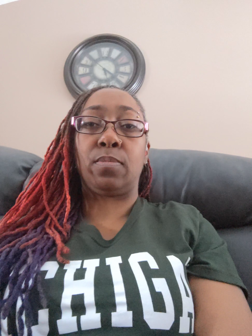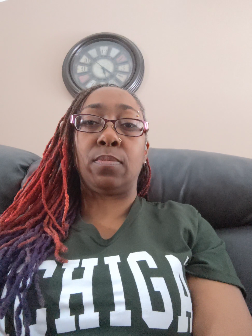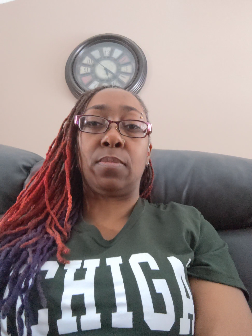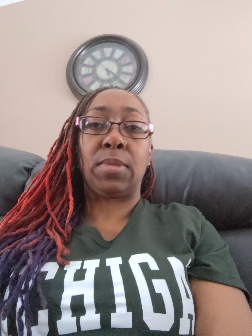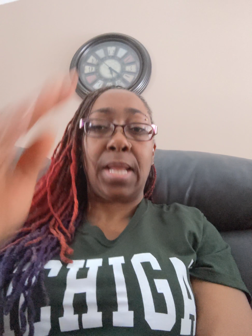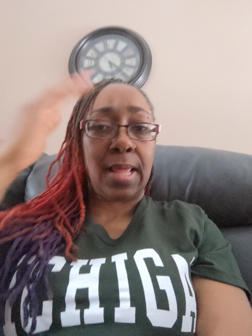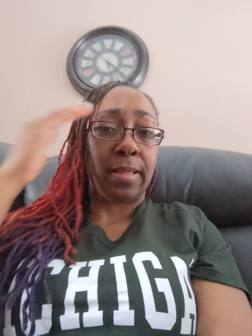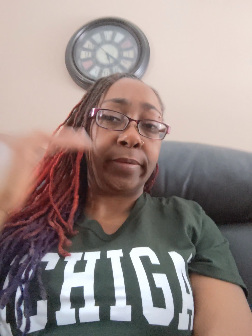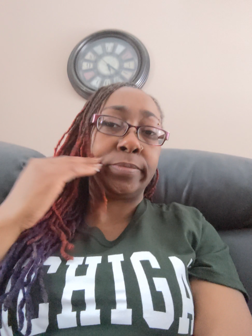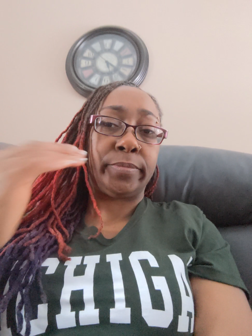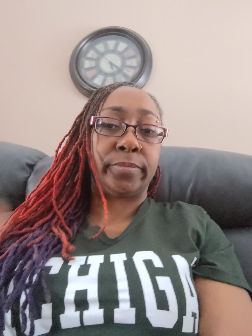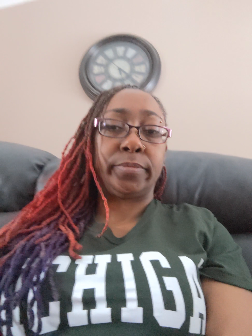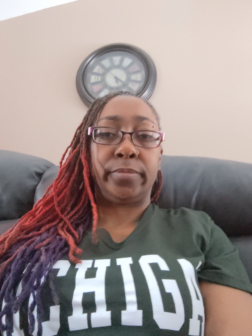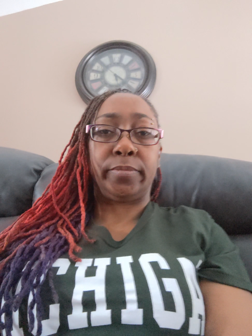head